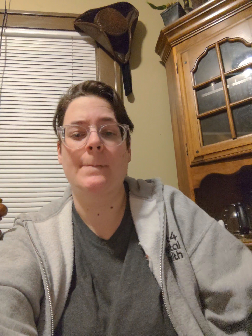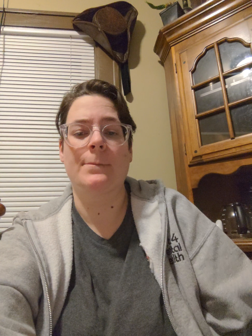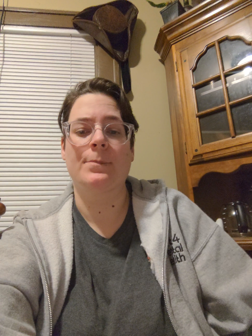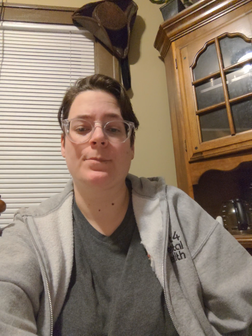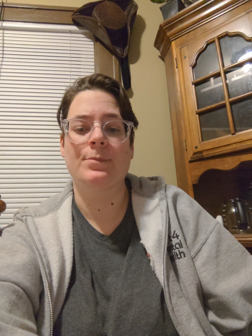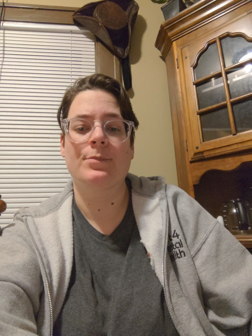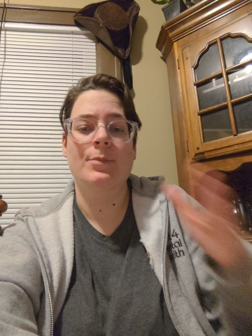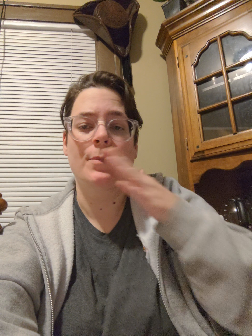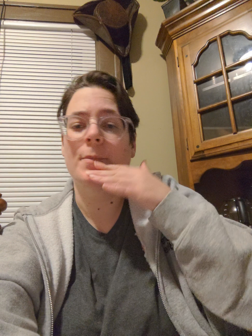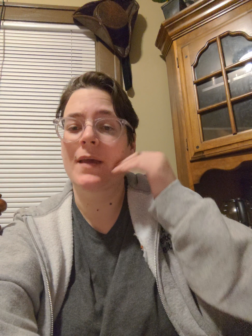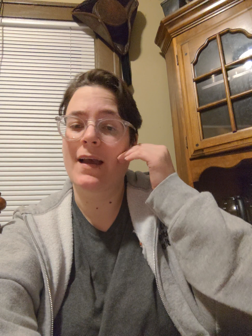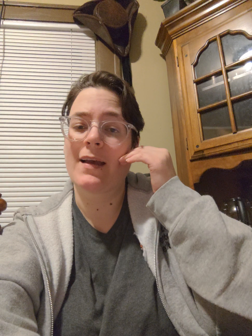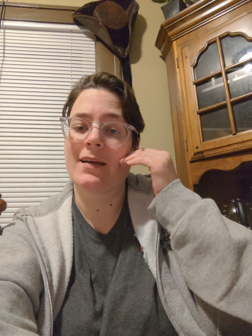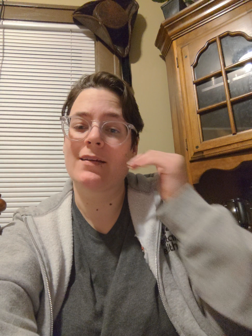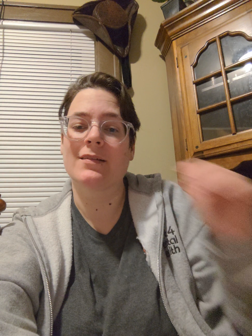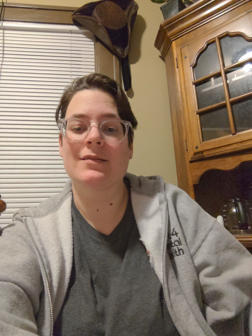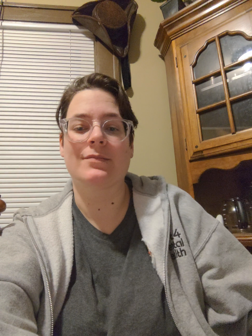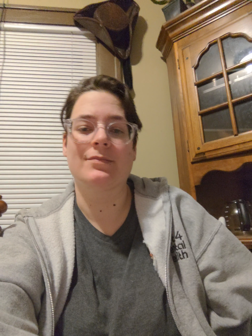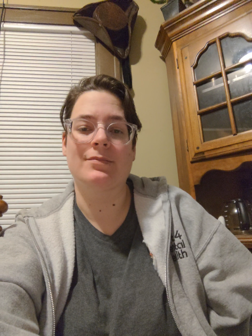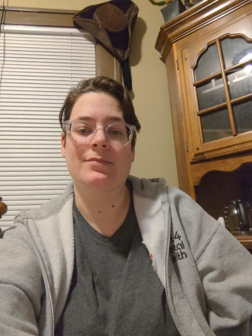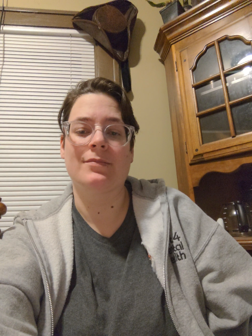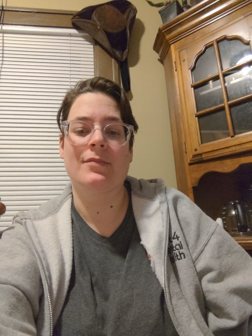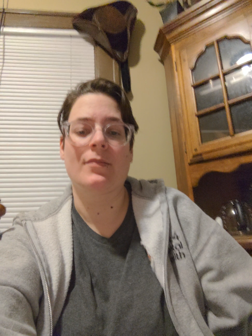smile